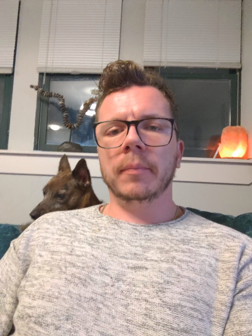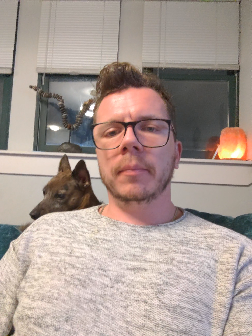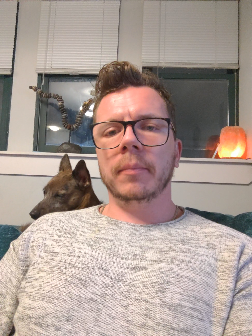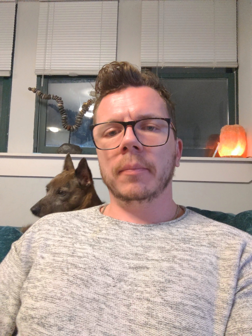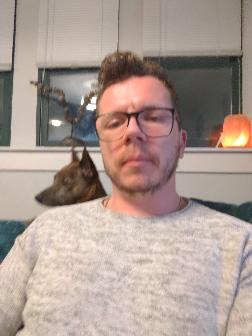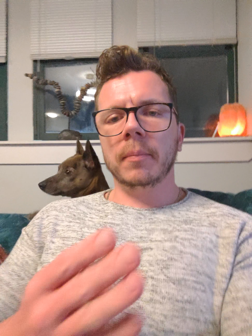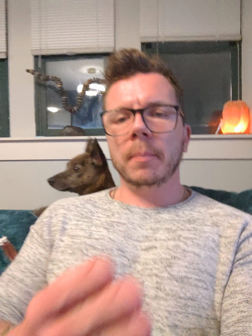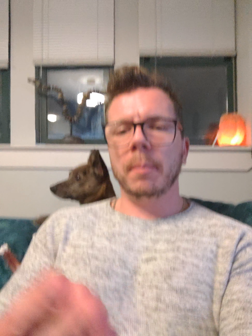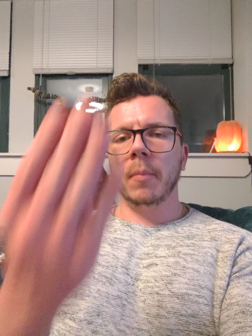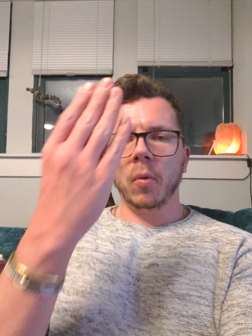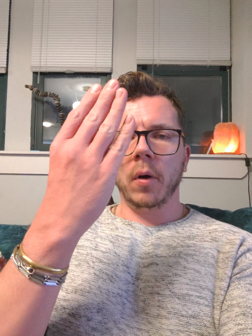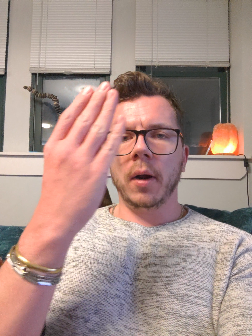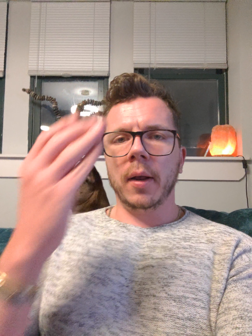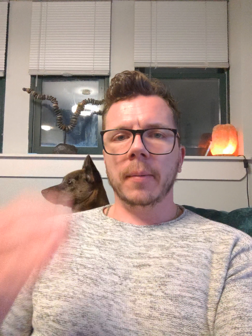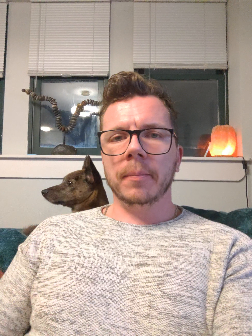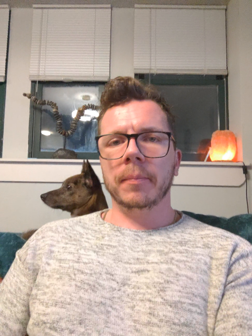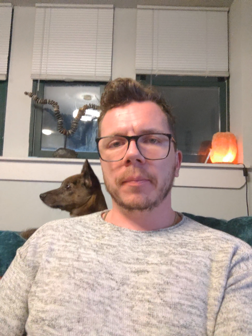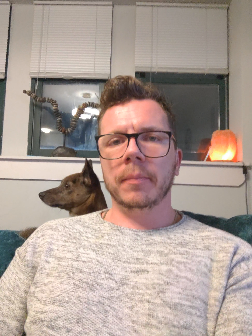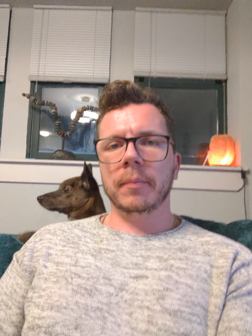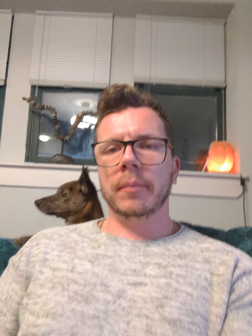morning